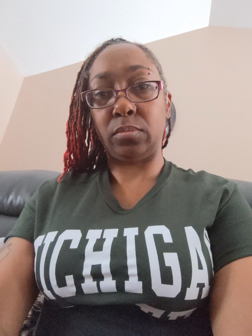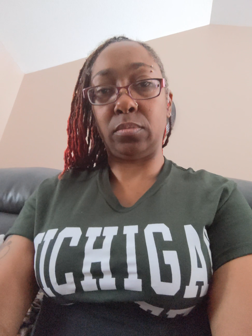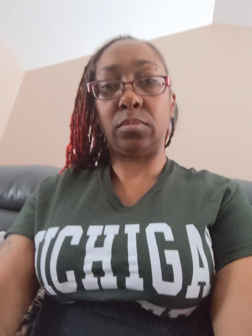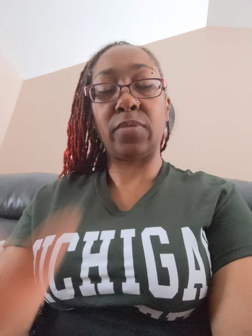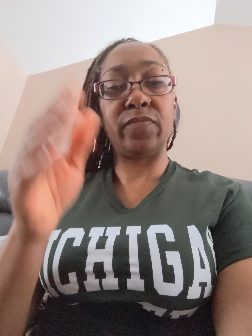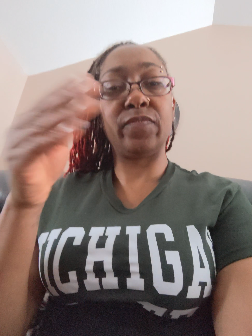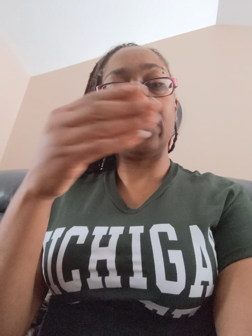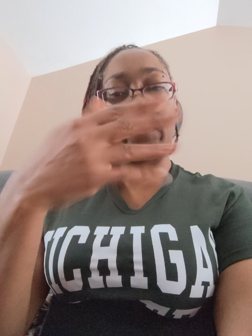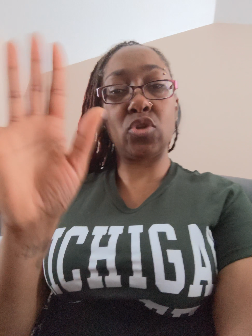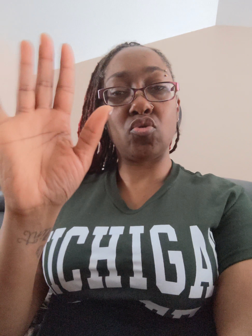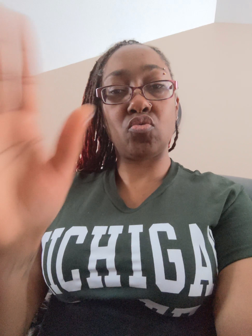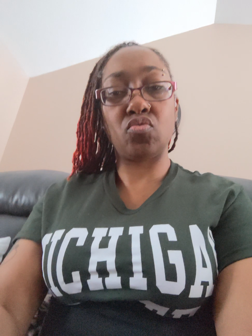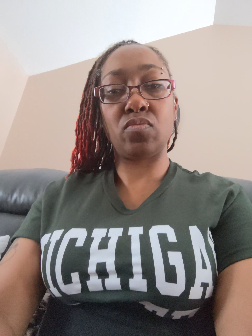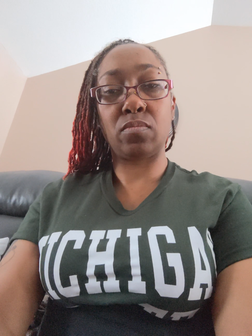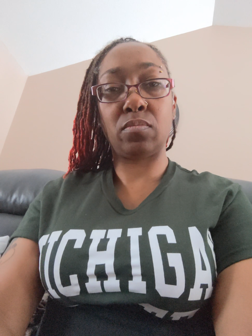finish